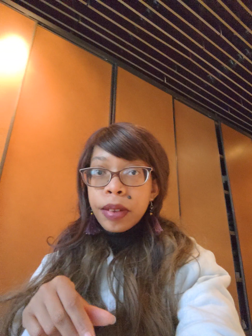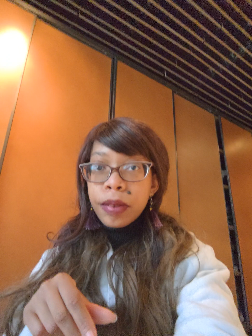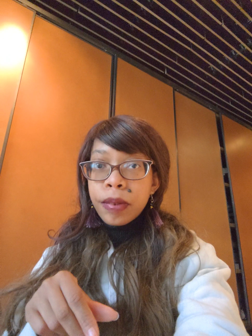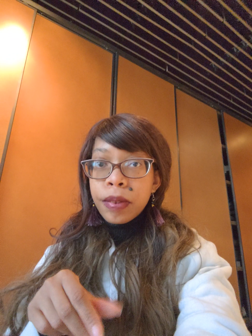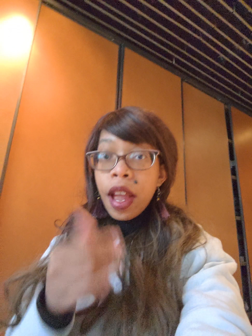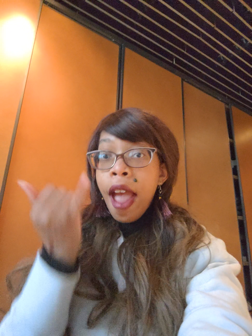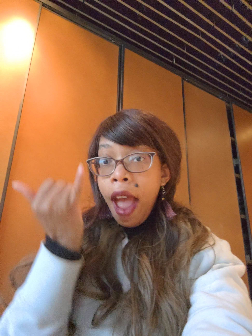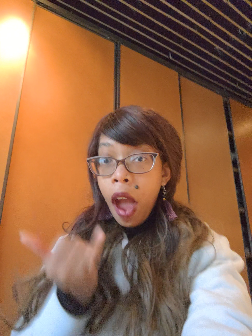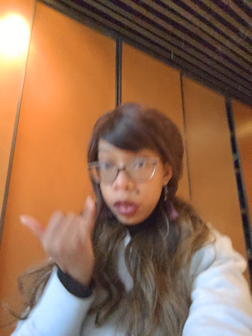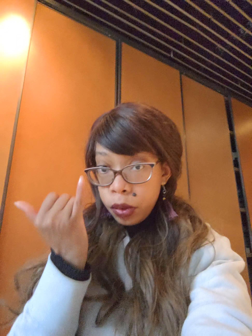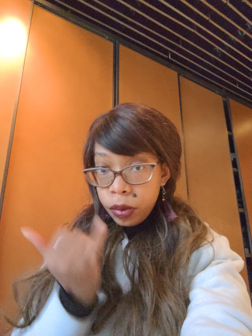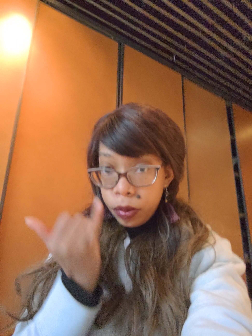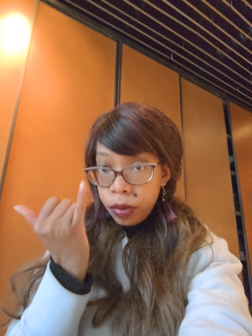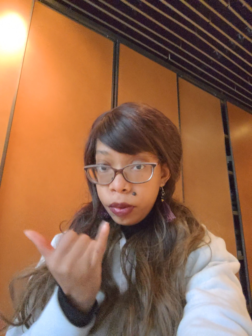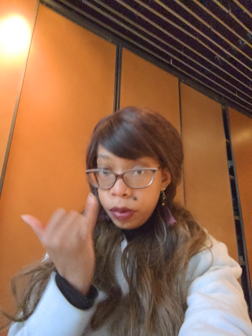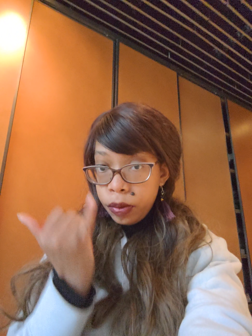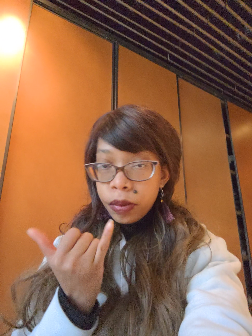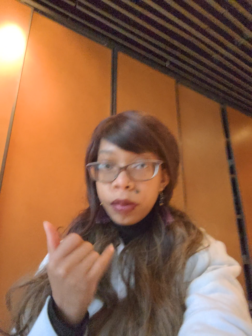now